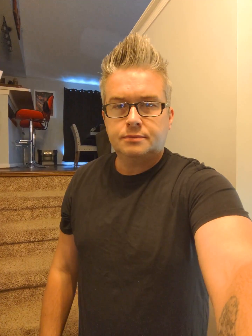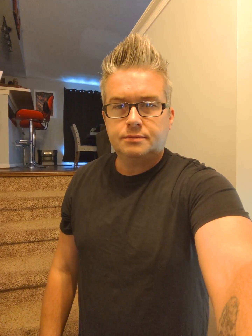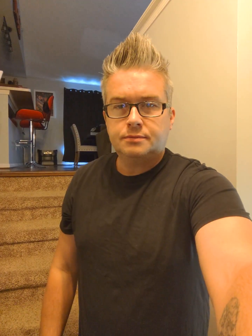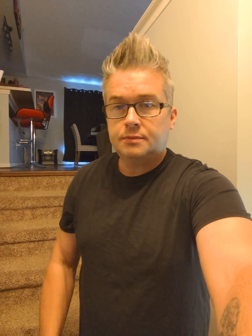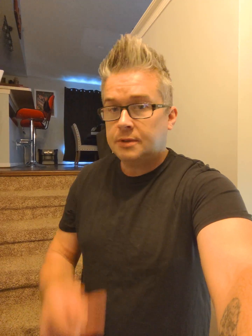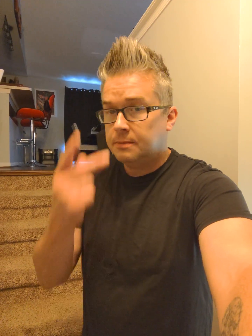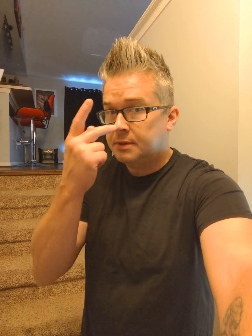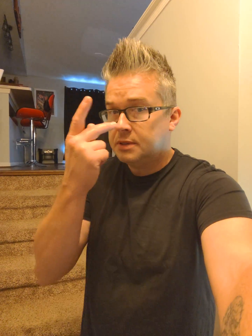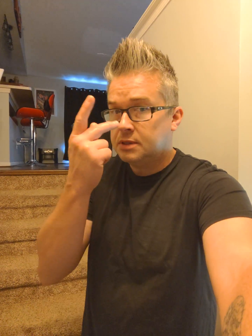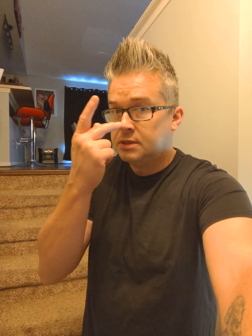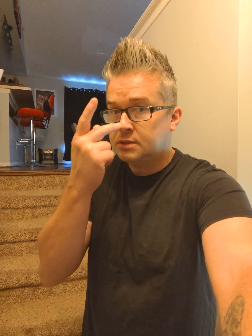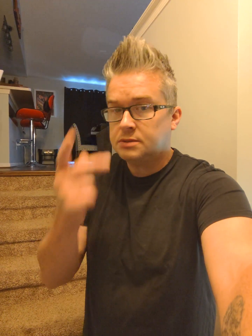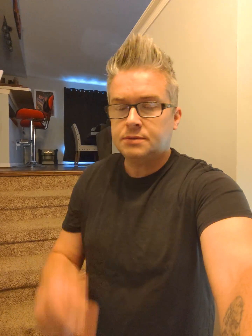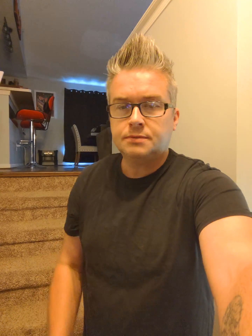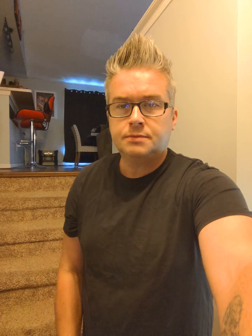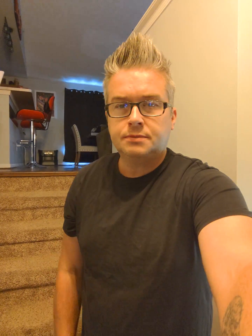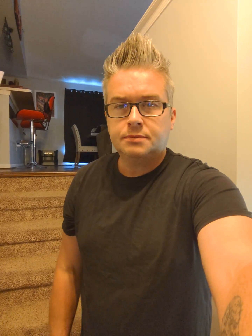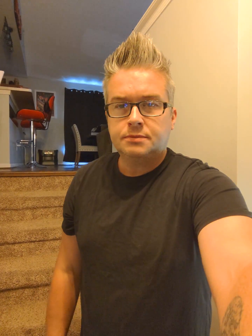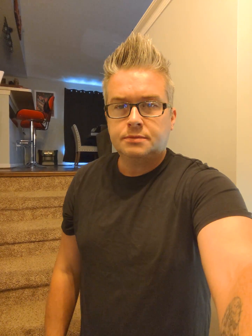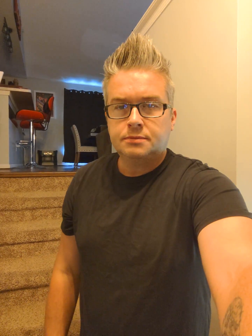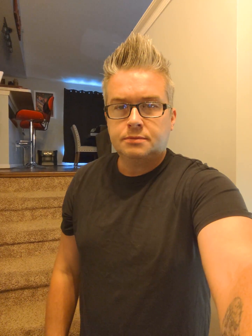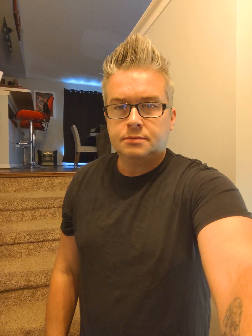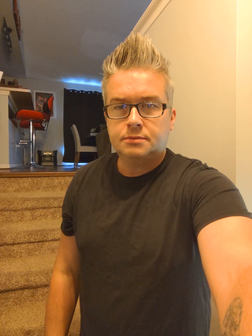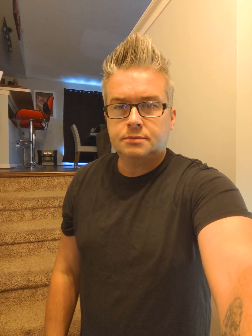penis